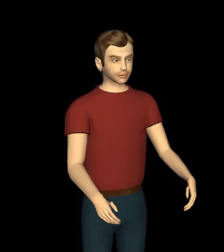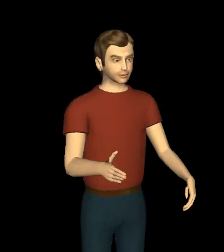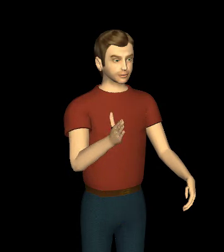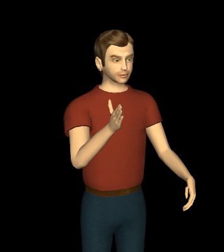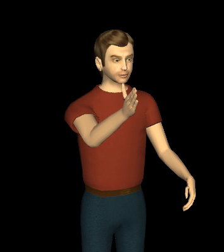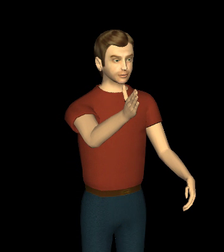مستقبل